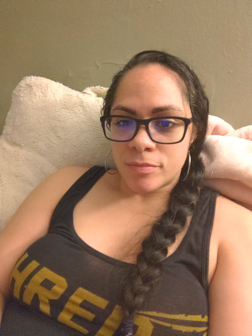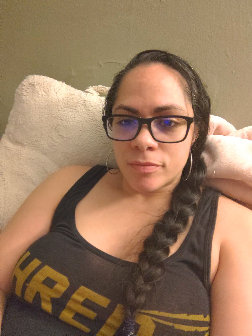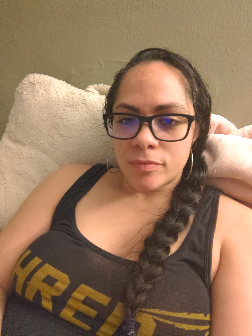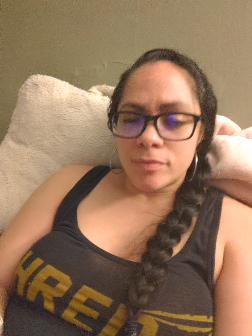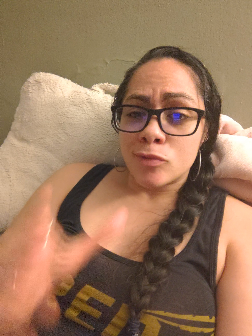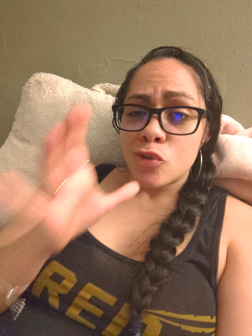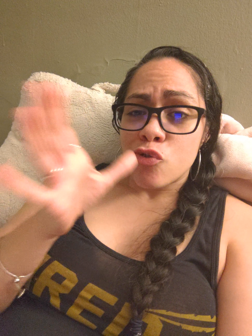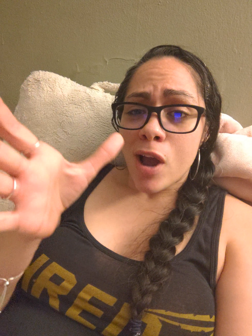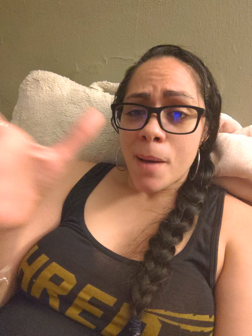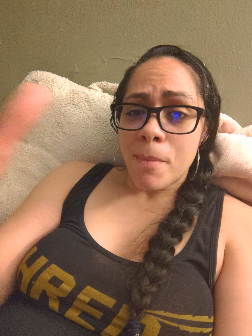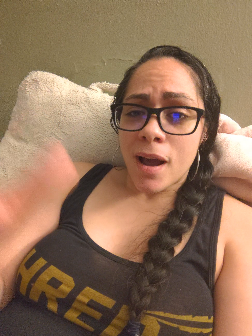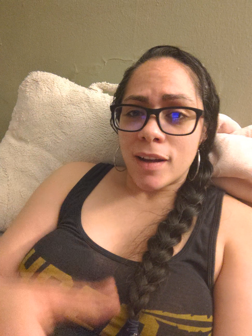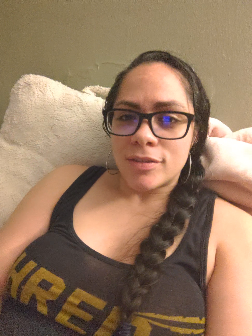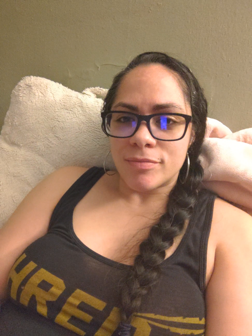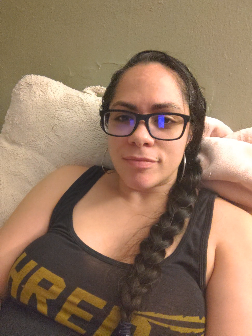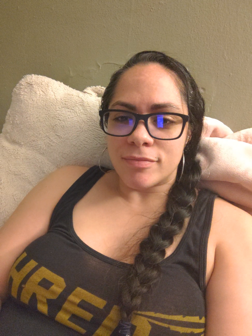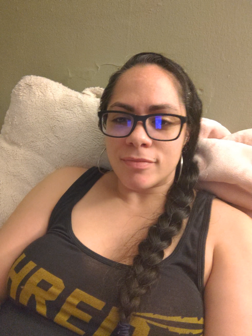grandma